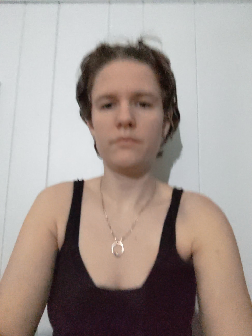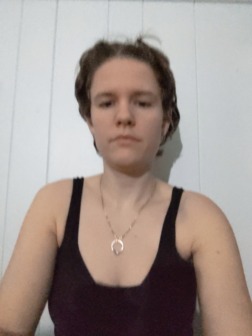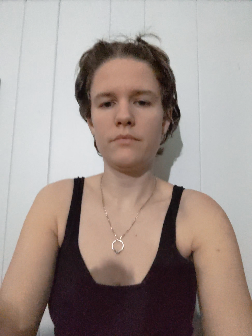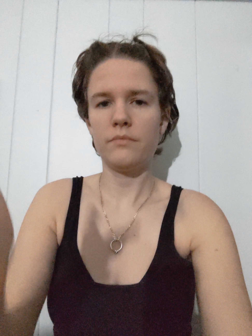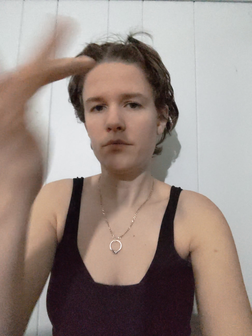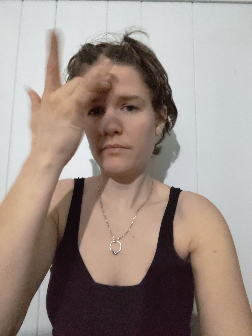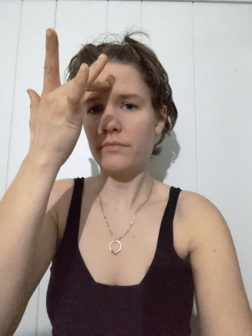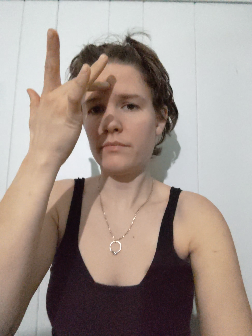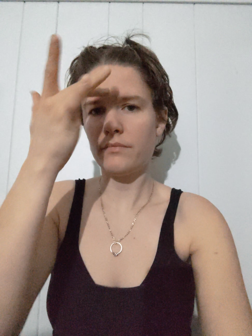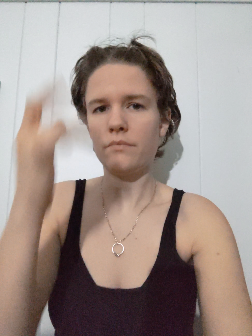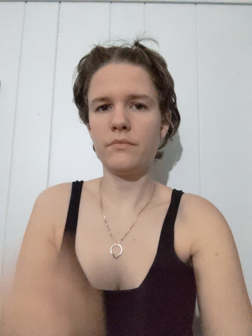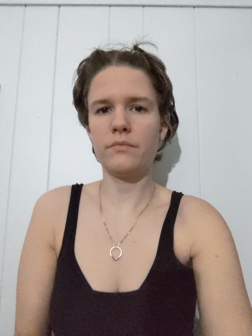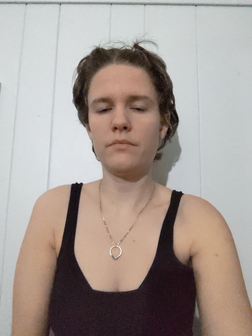sick